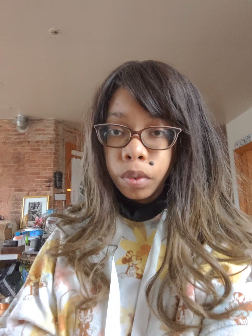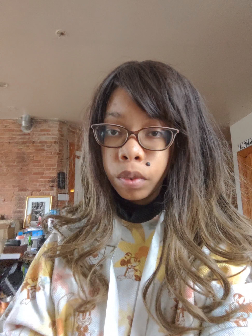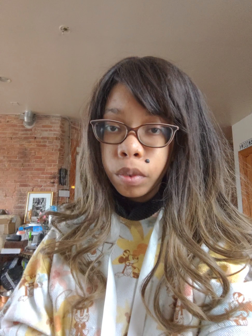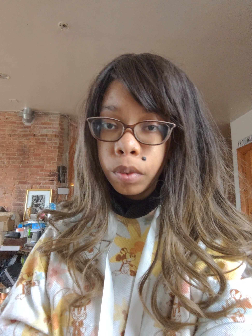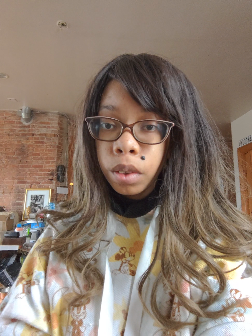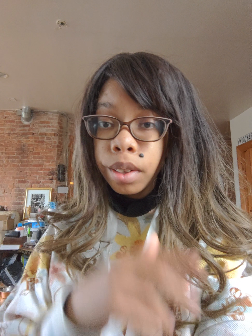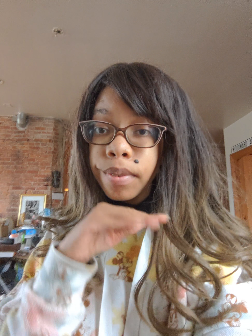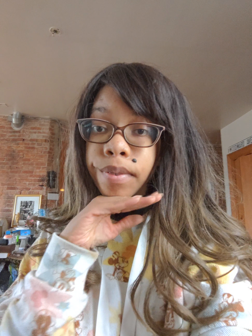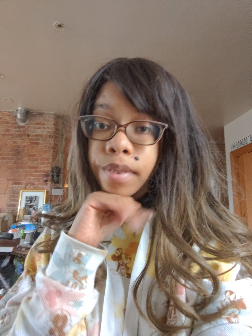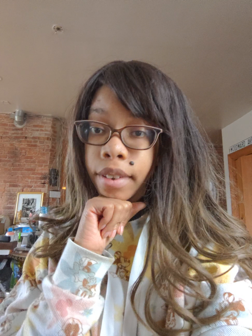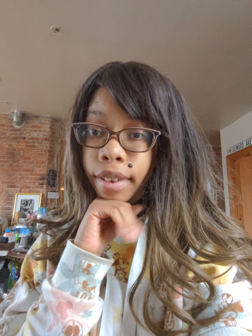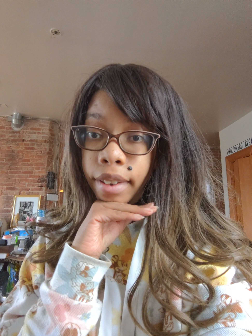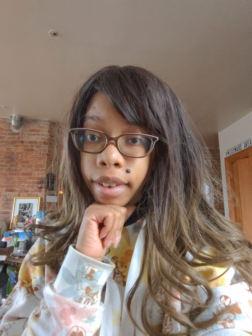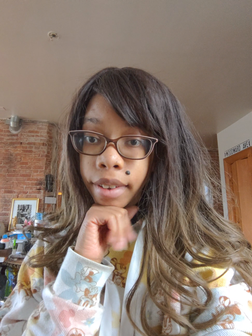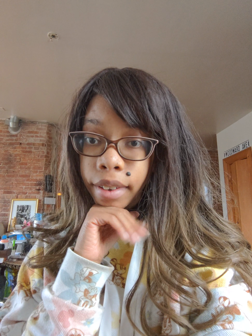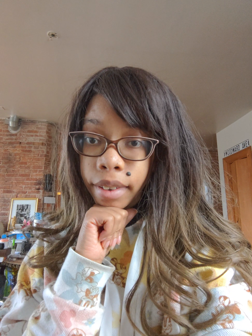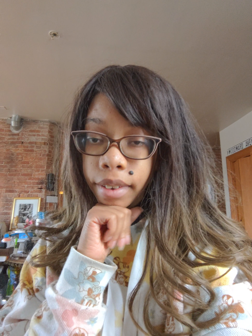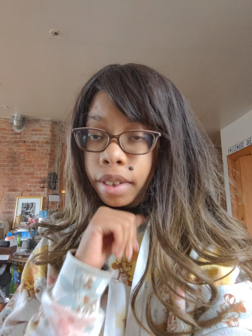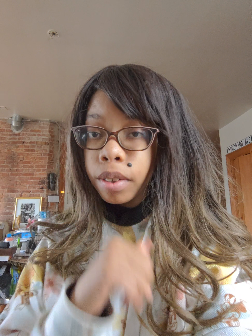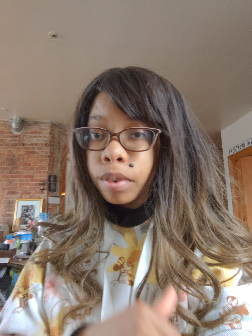pig